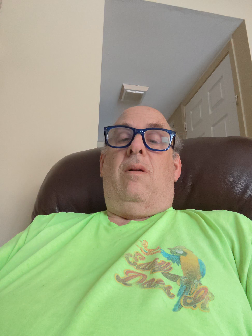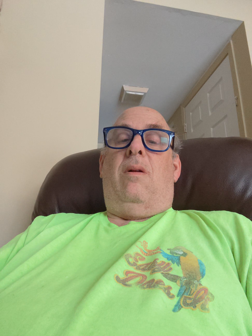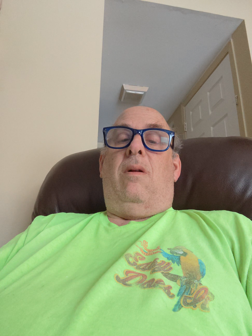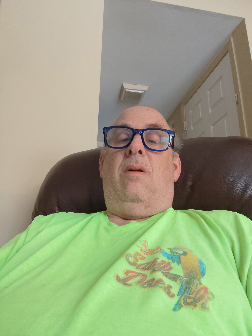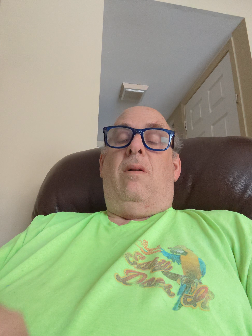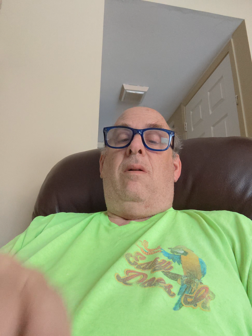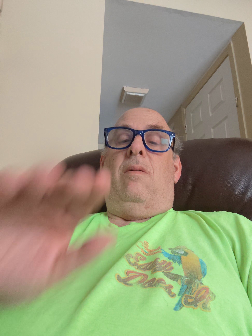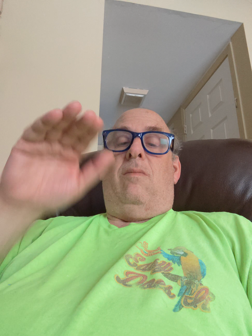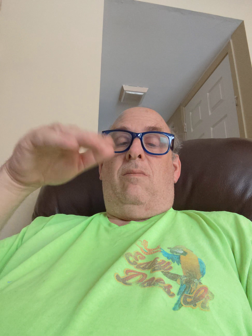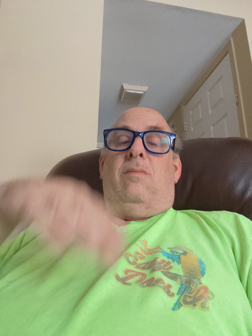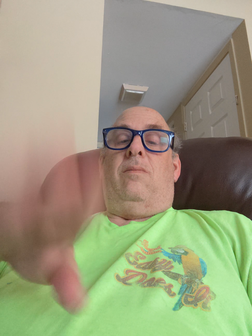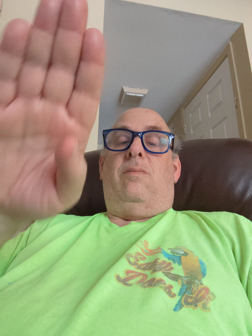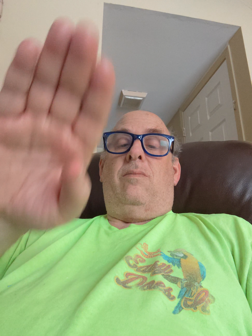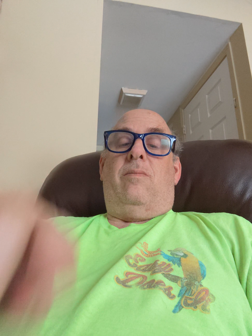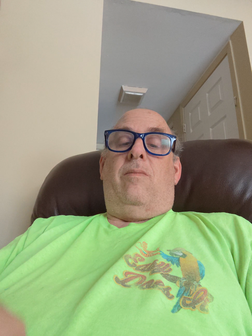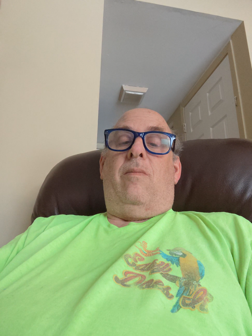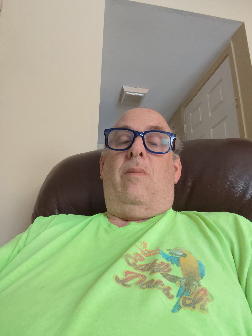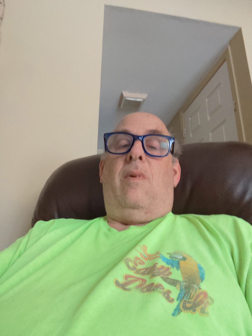into